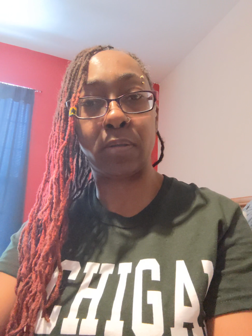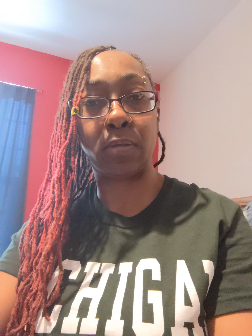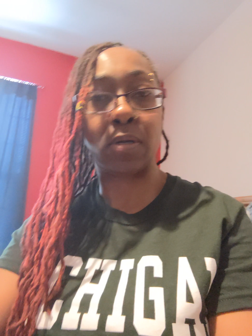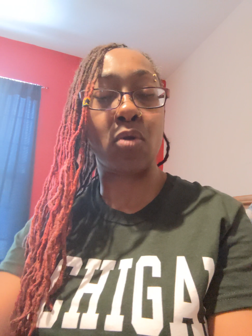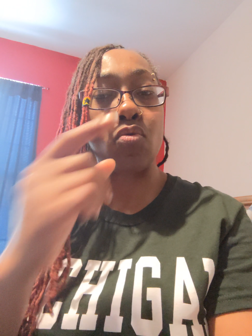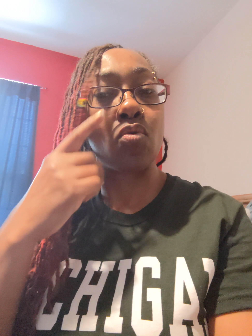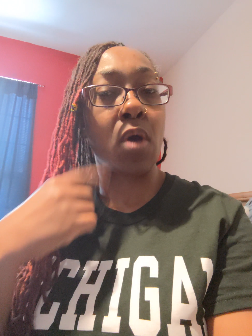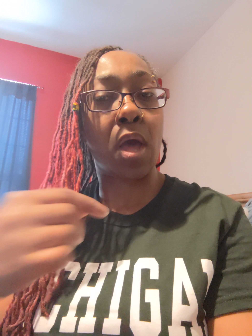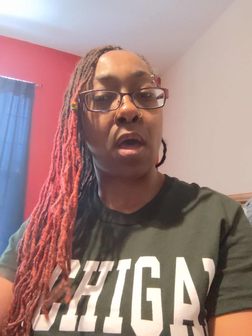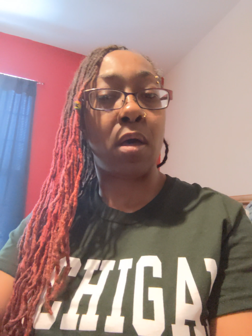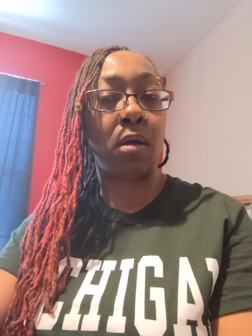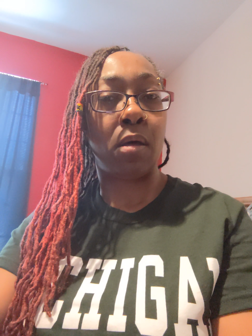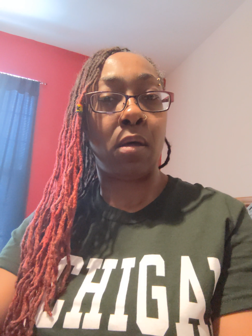cry